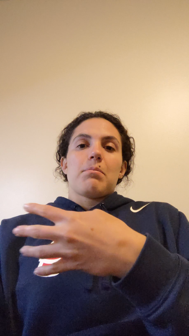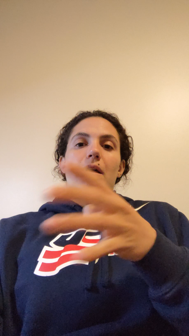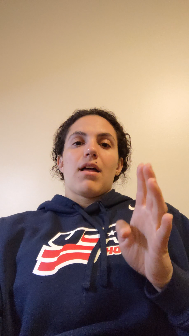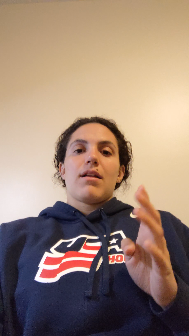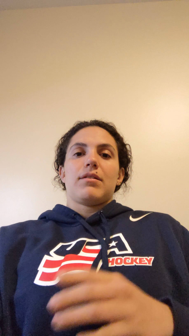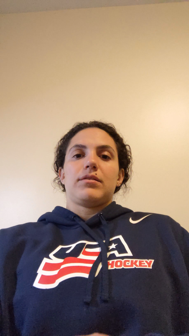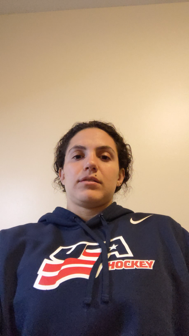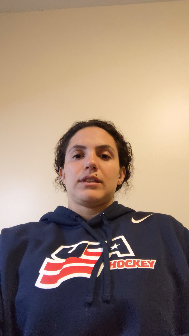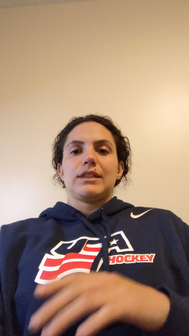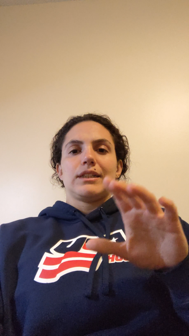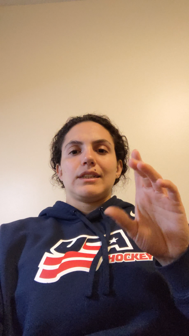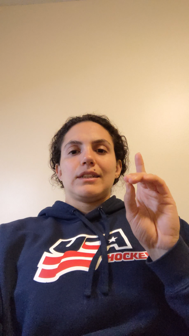did